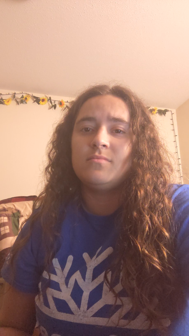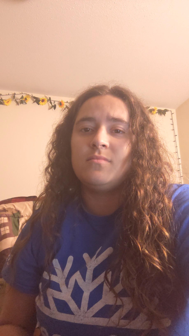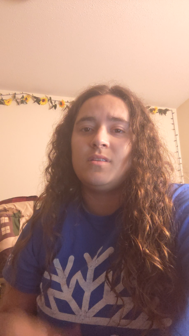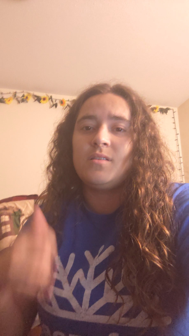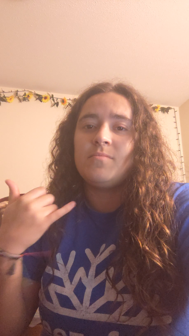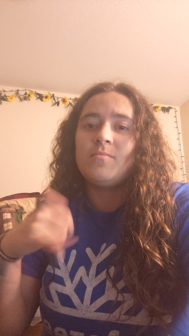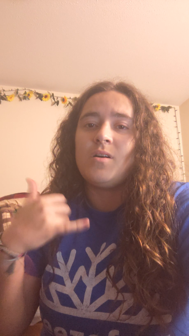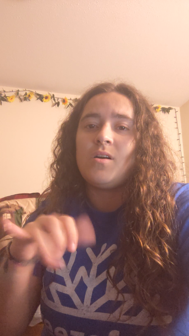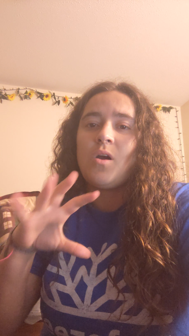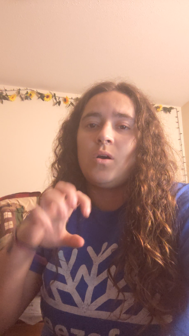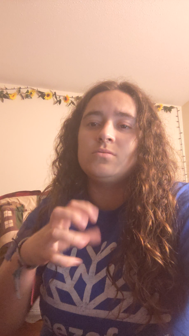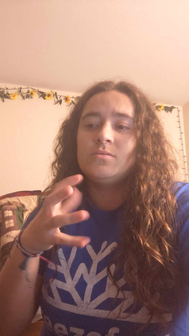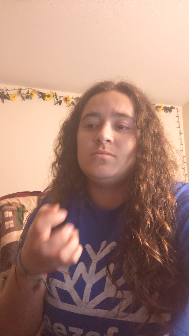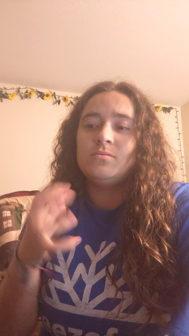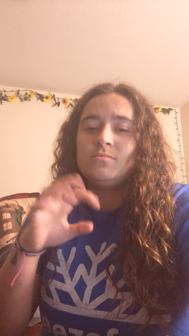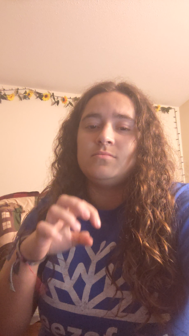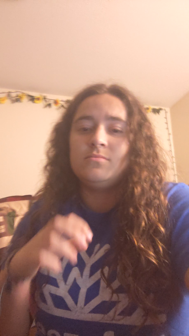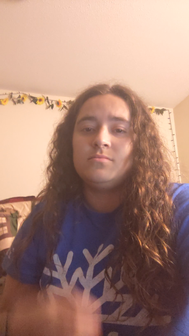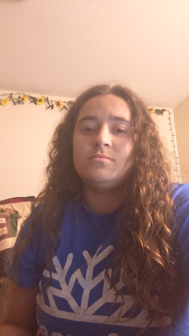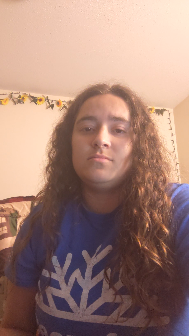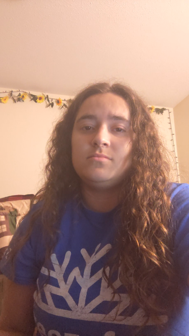play dough